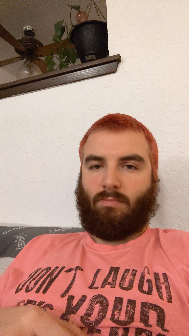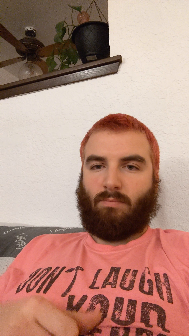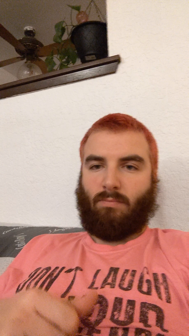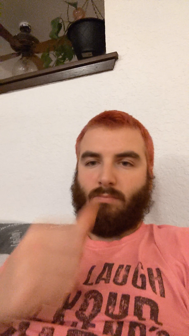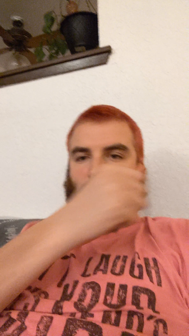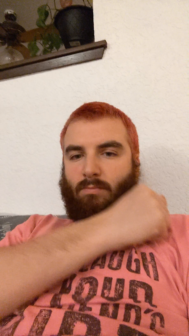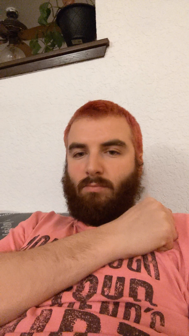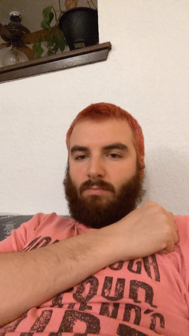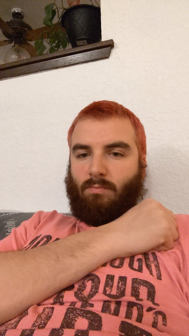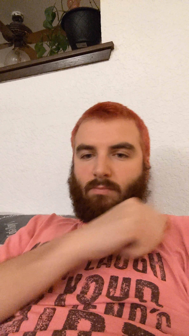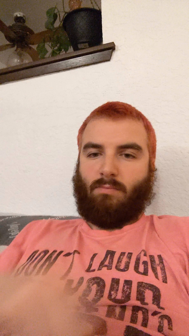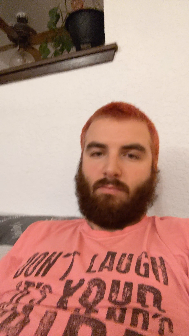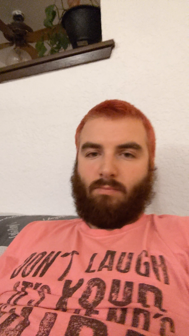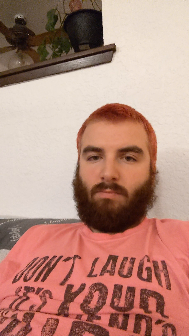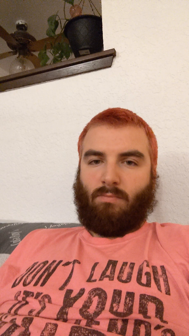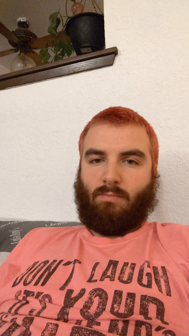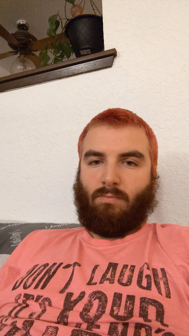hug